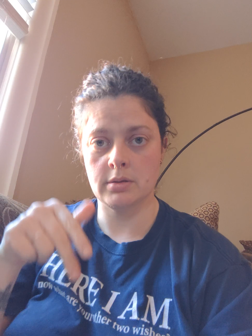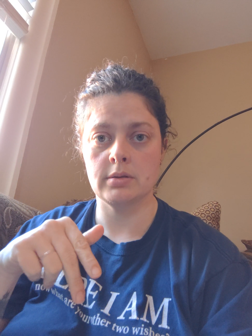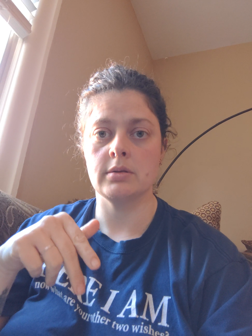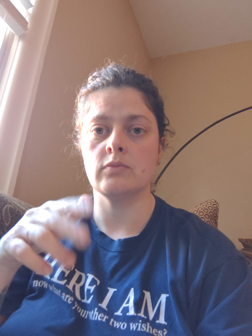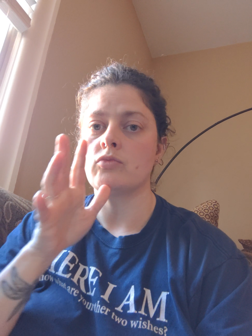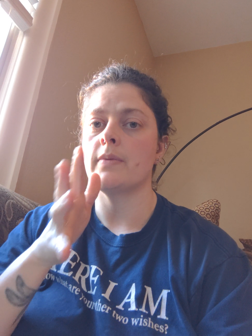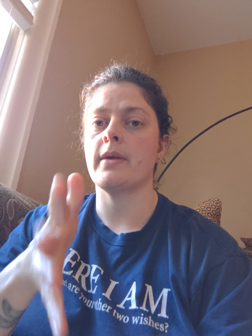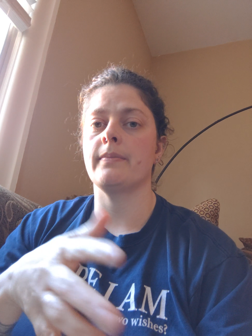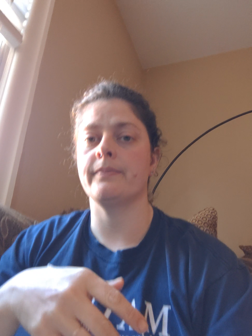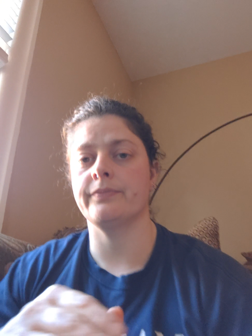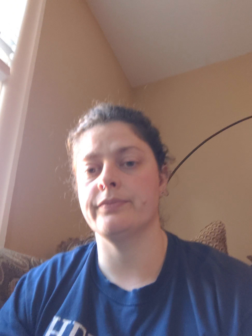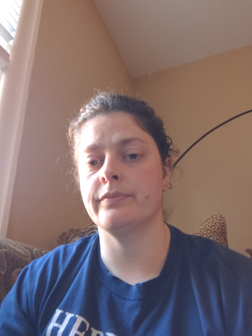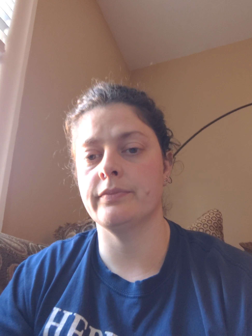grandma